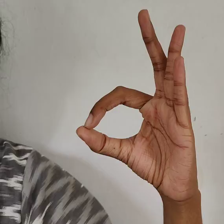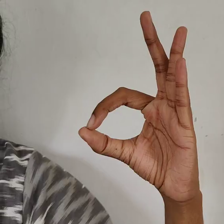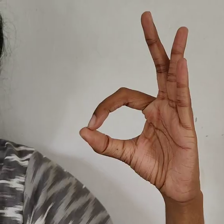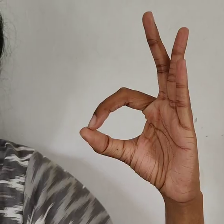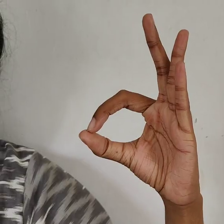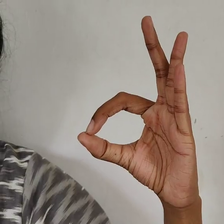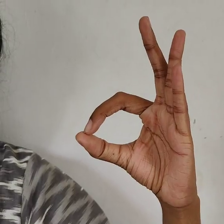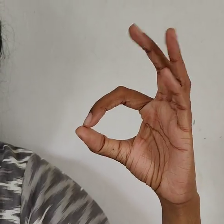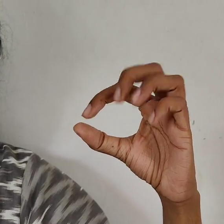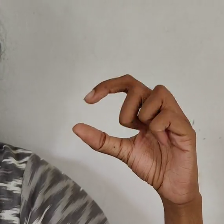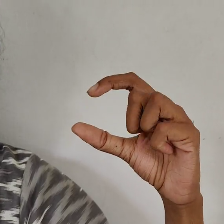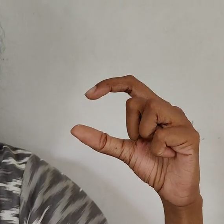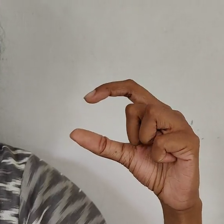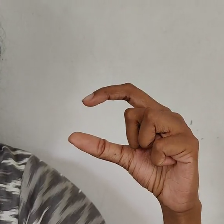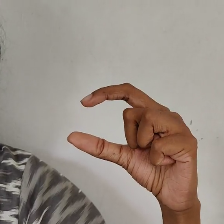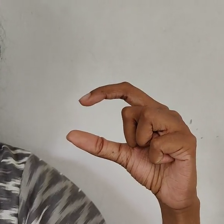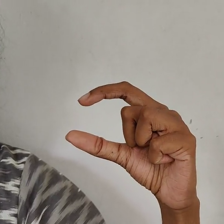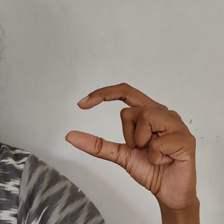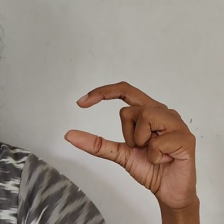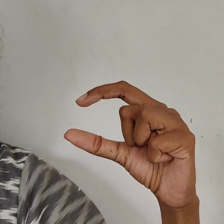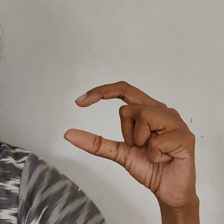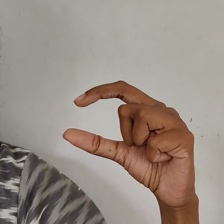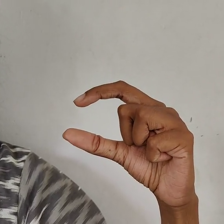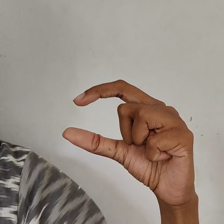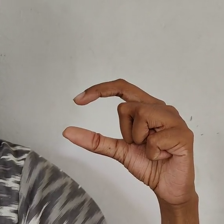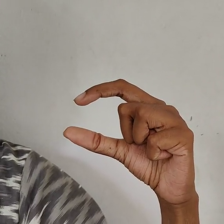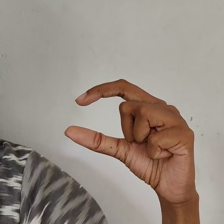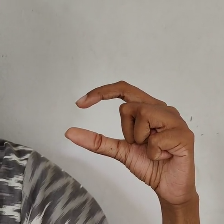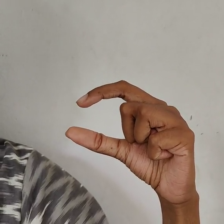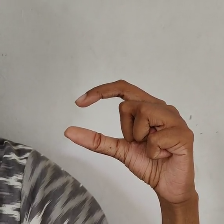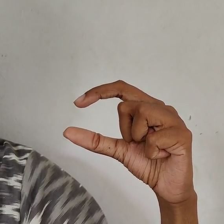ഓ